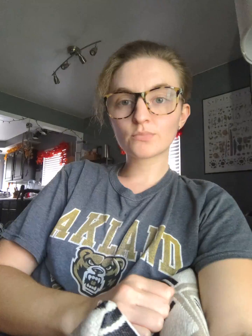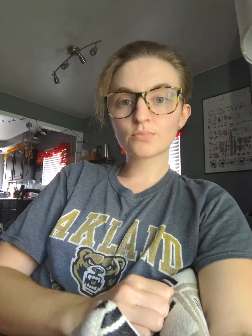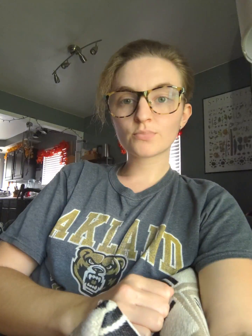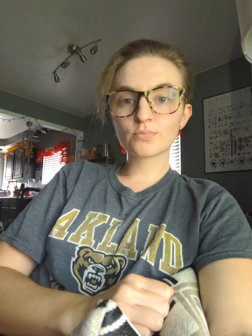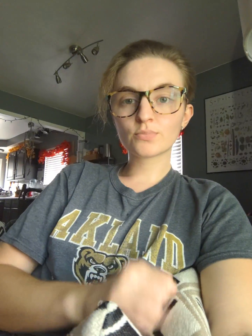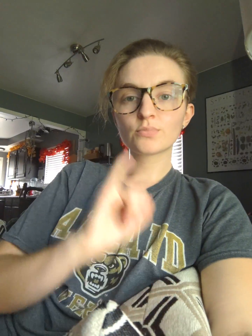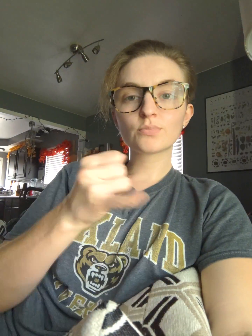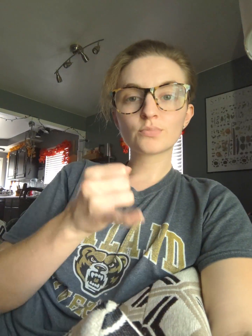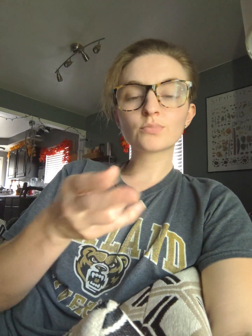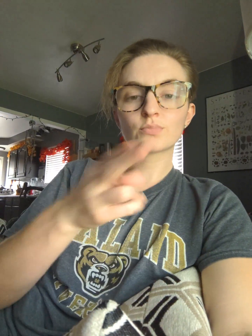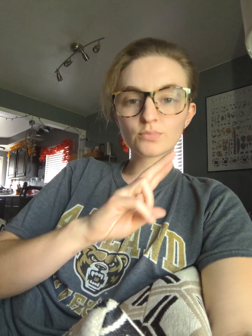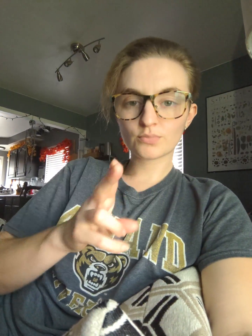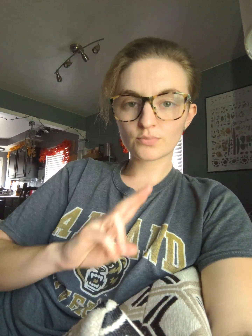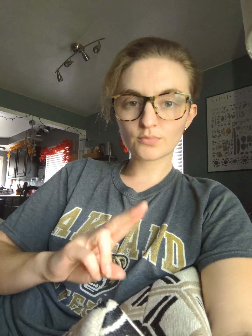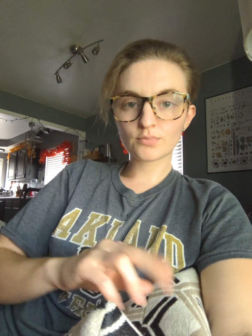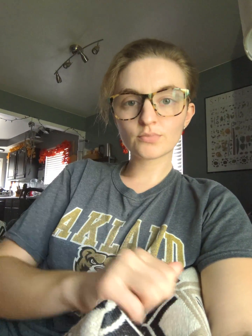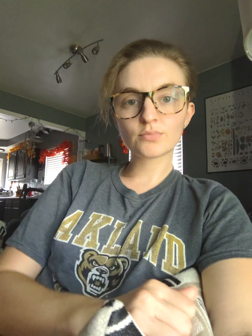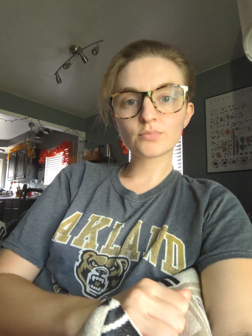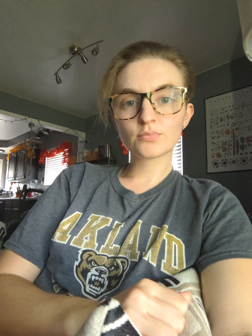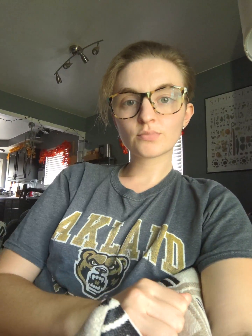jelly